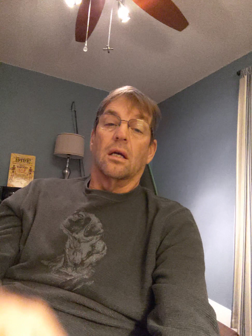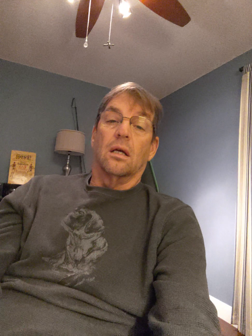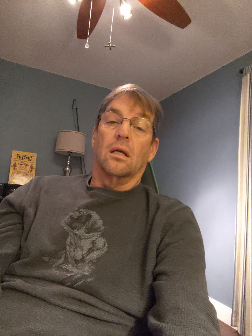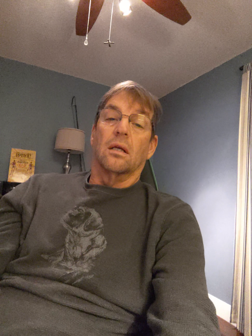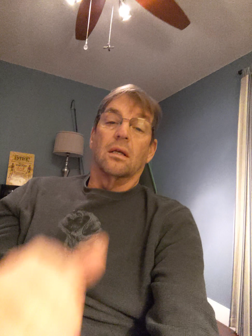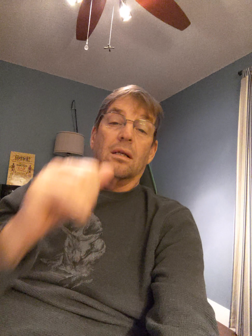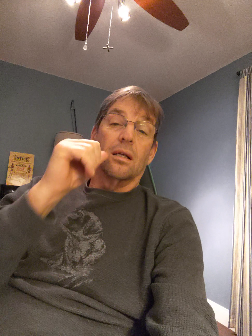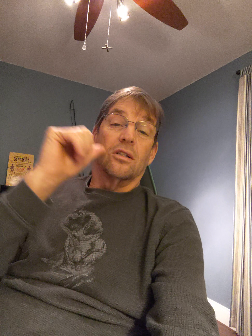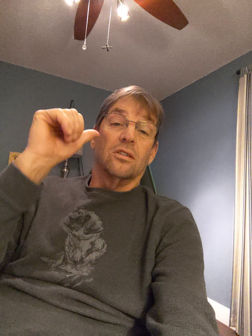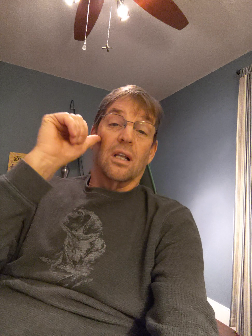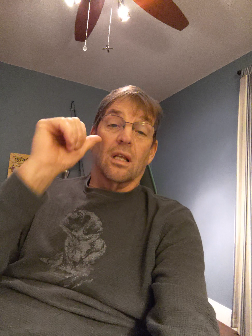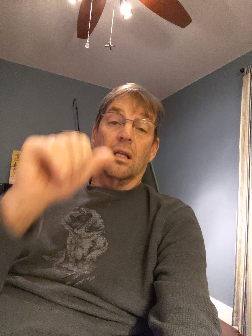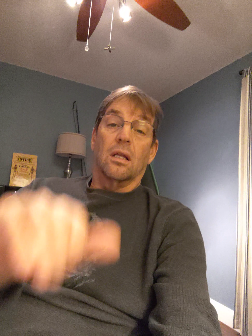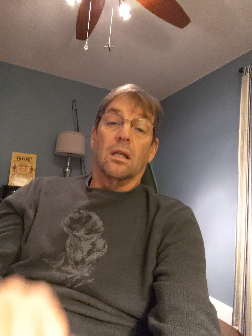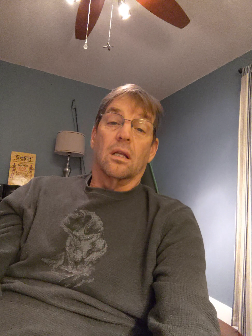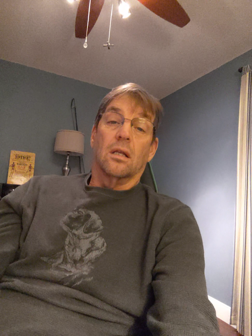yesterday